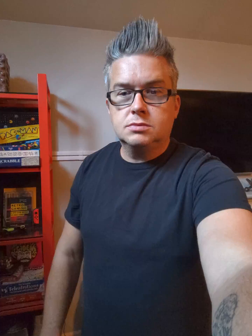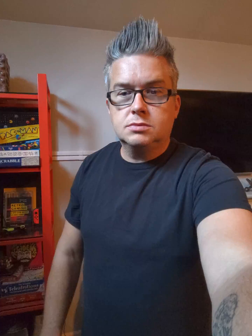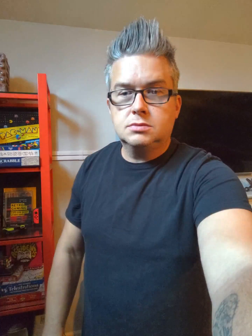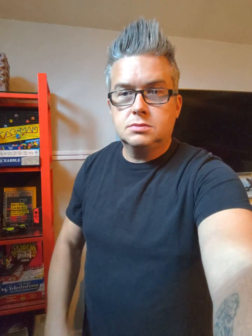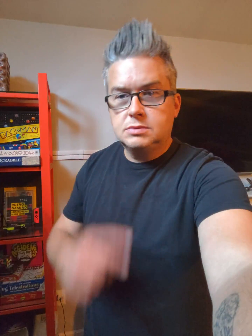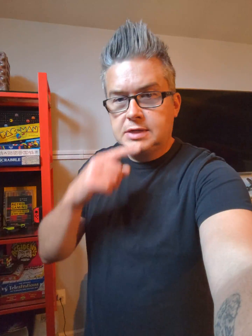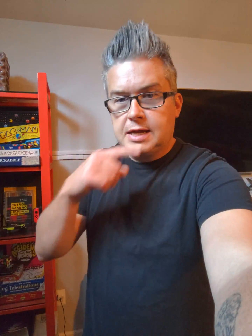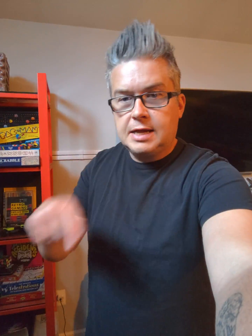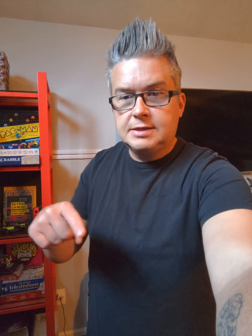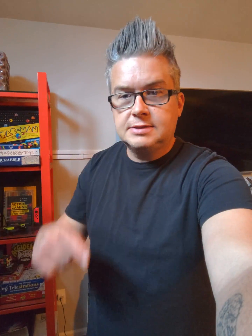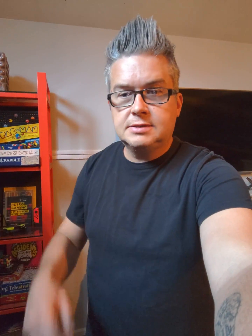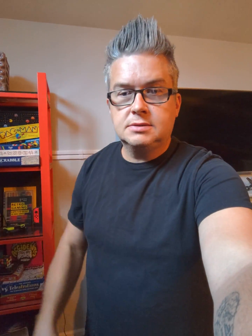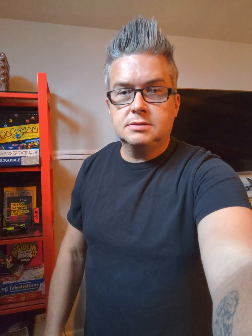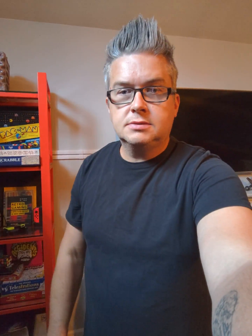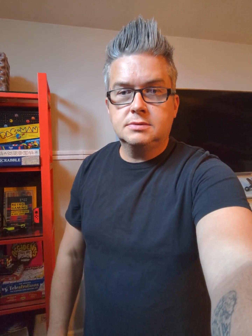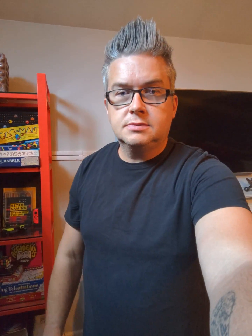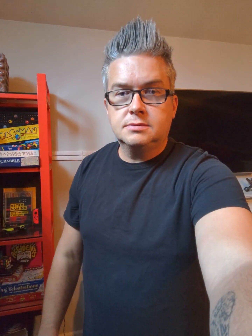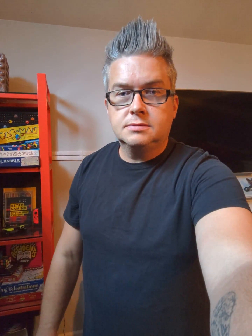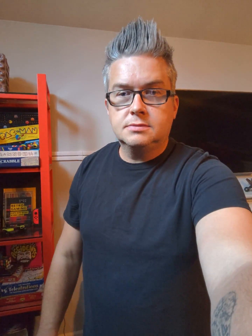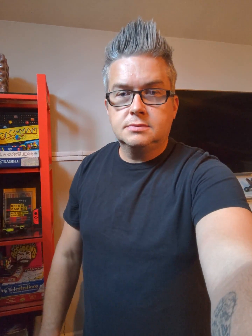cut